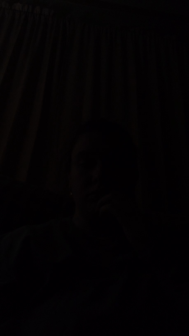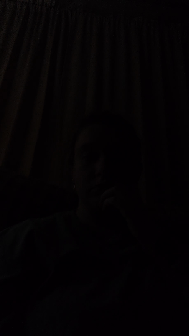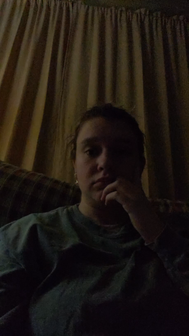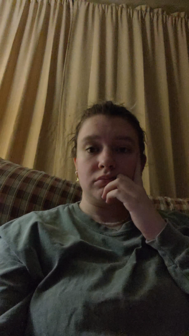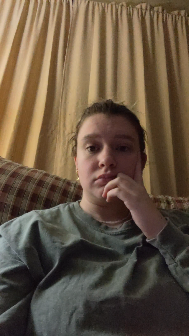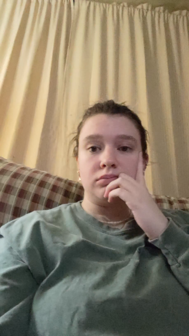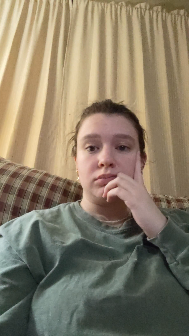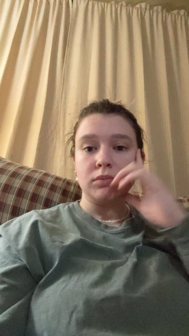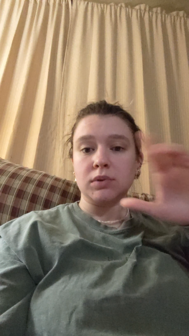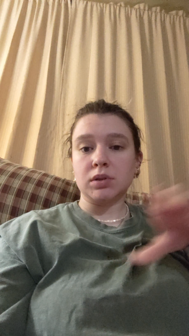does